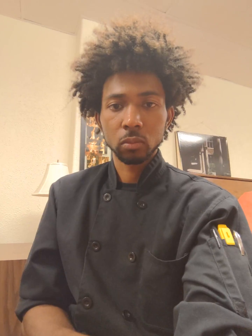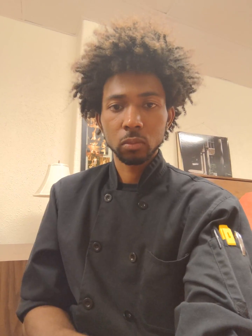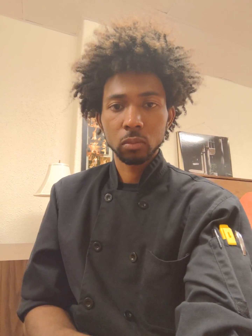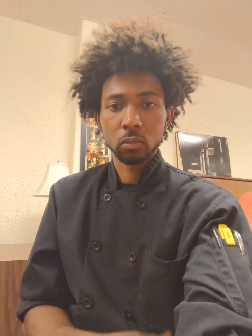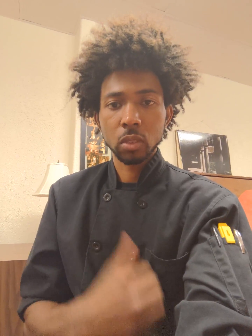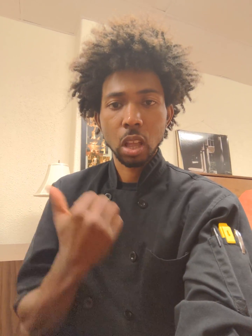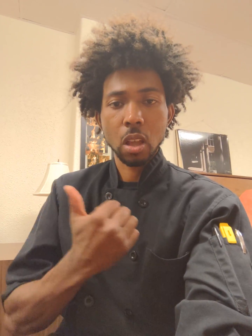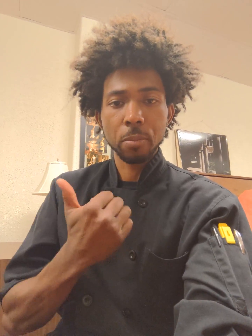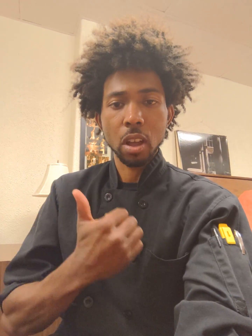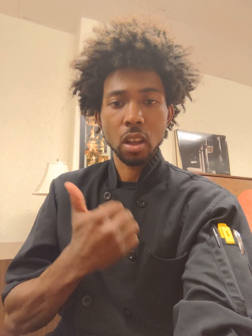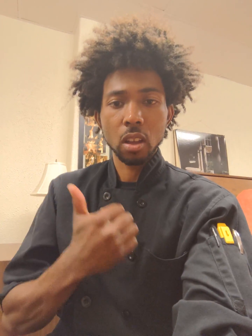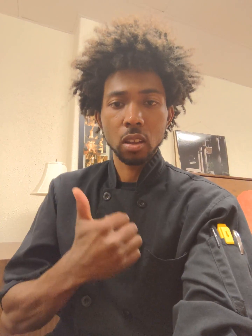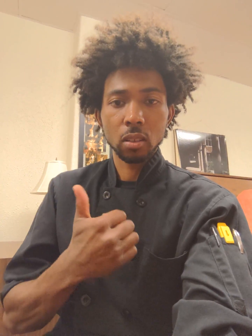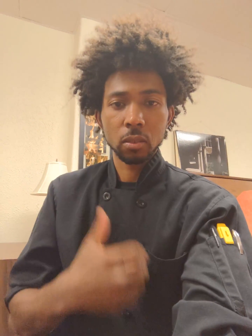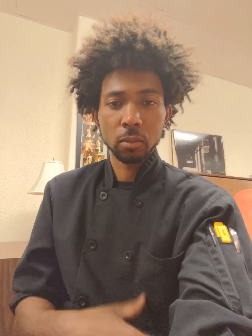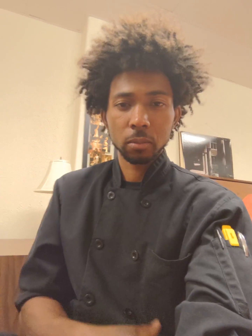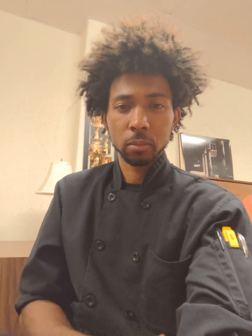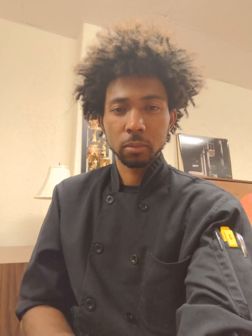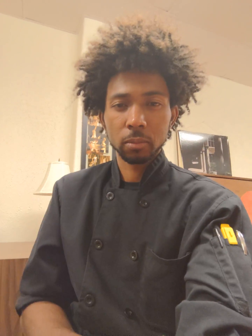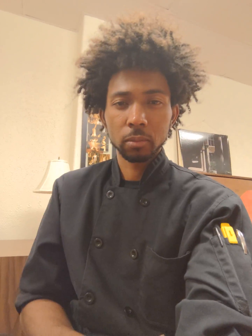help